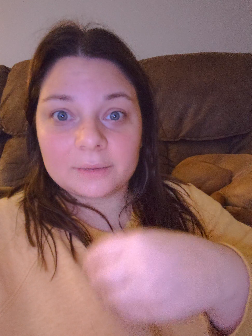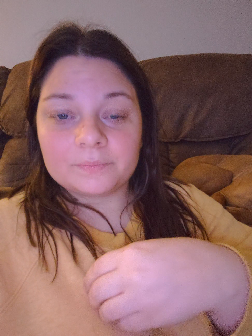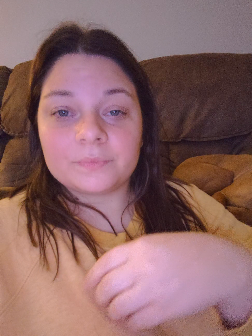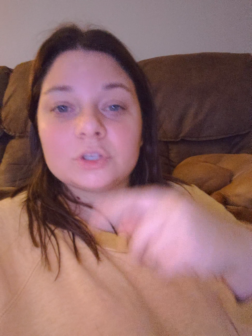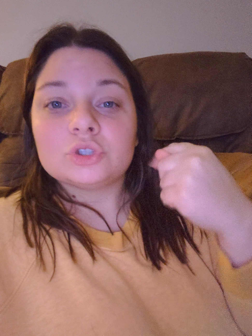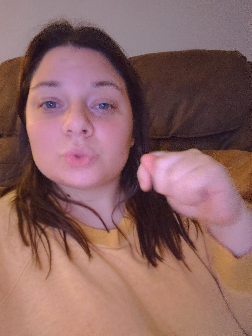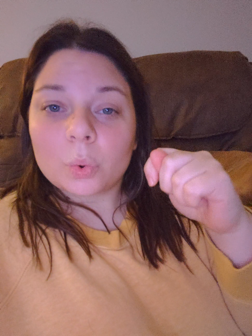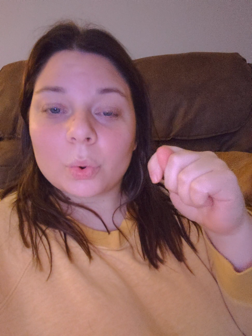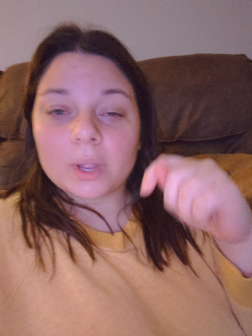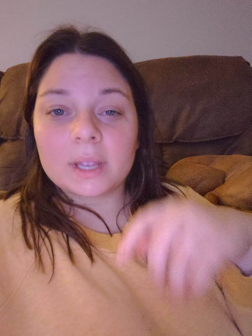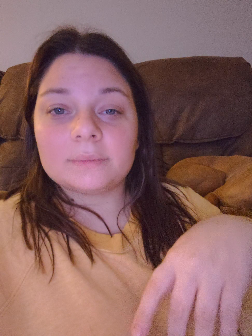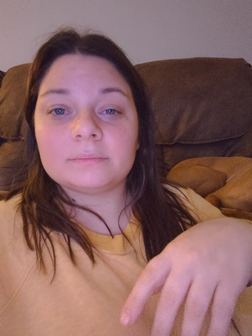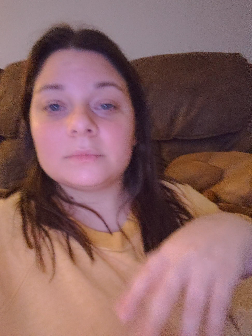toy